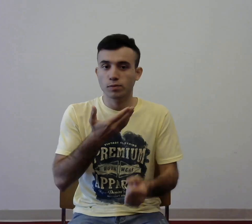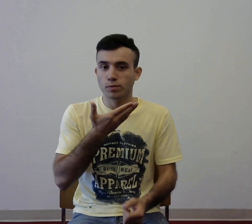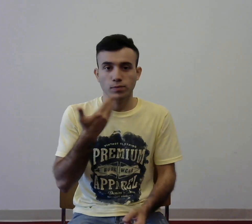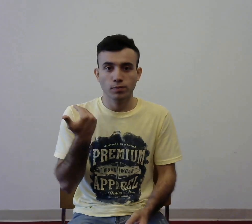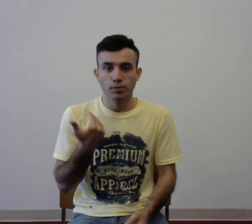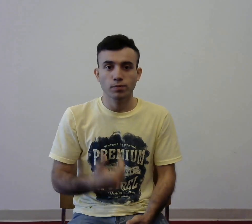yox